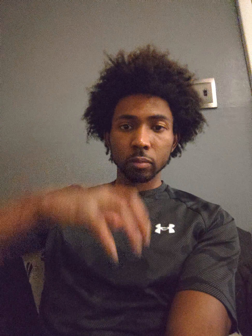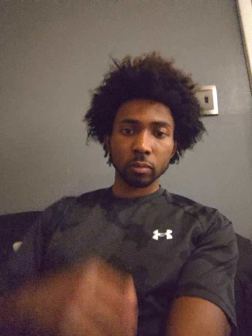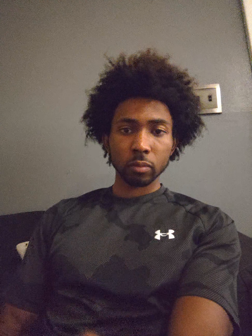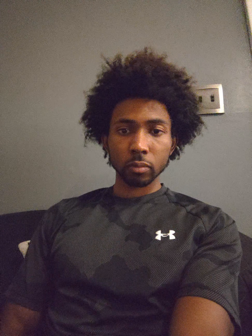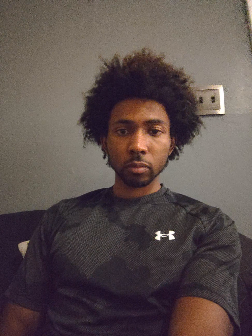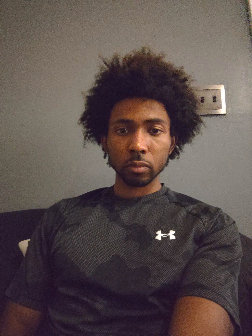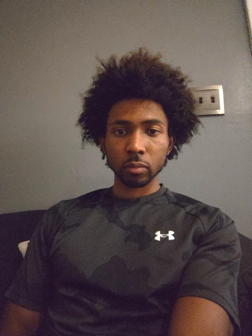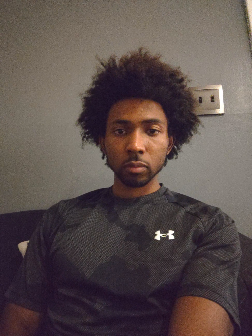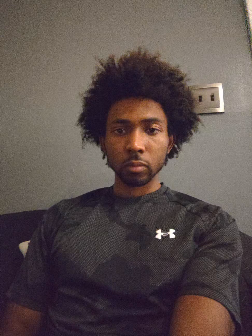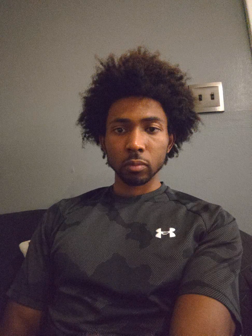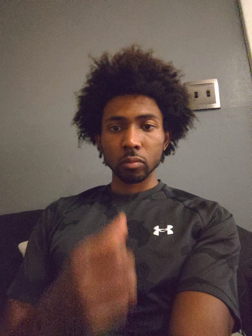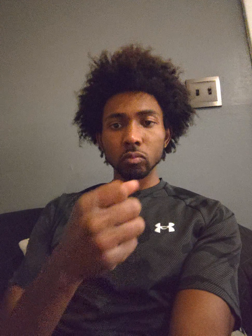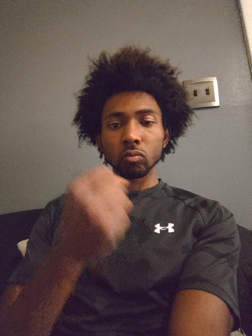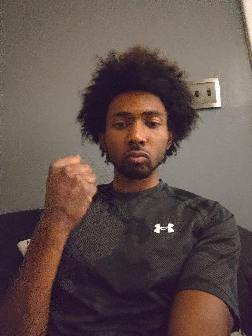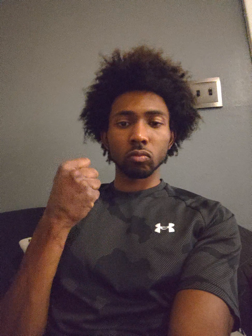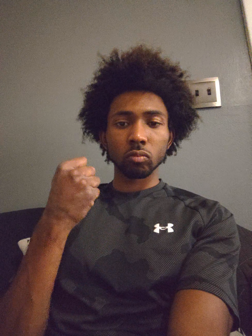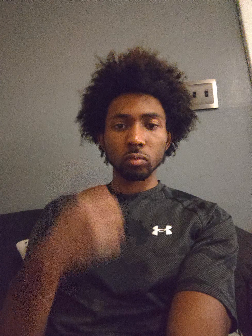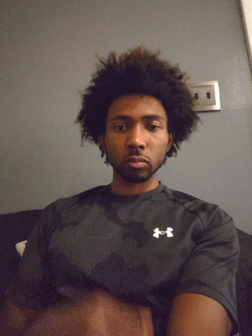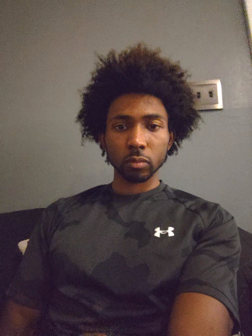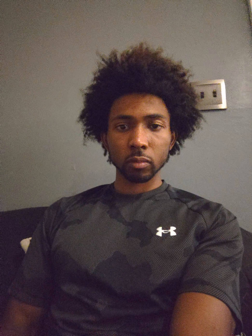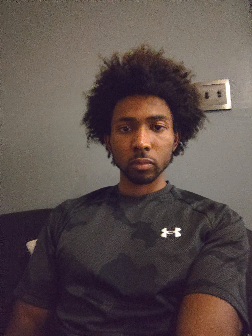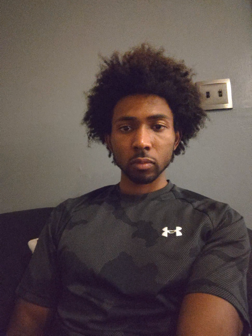pull